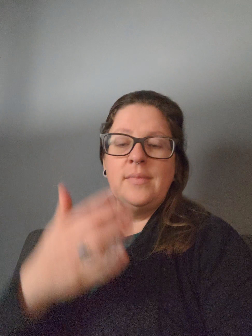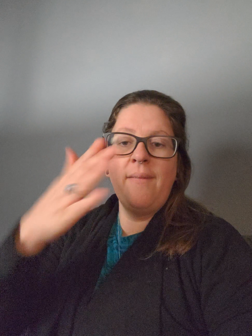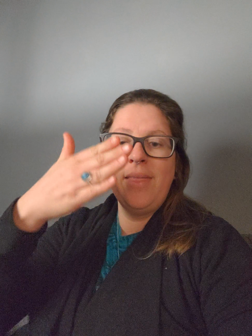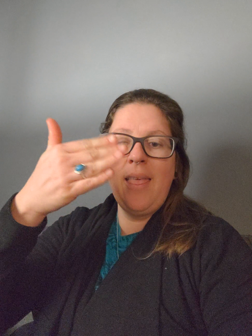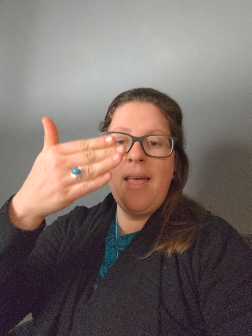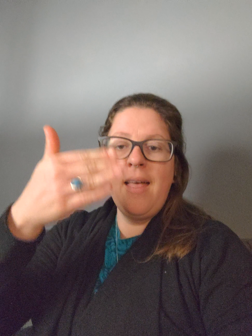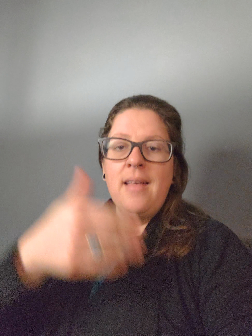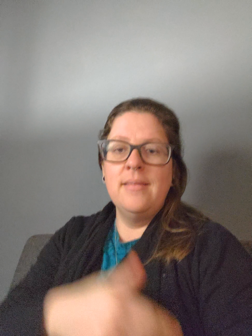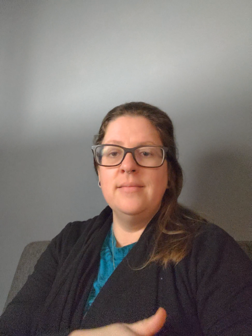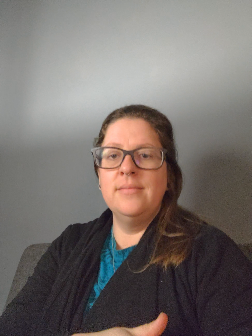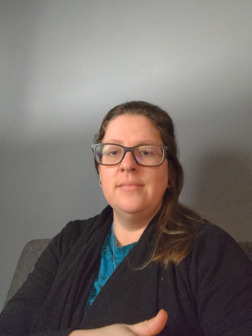flag